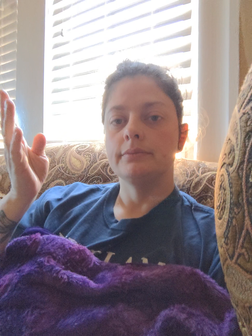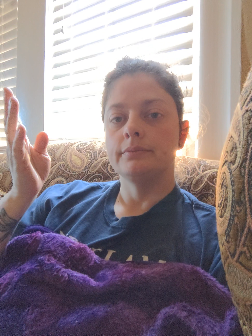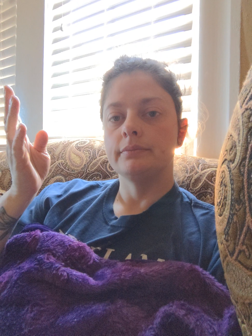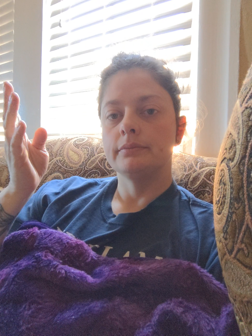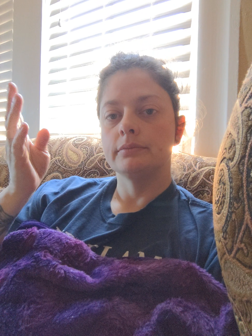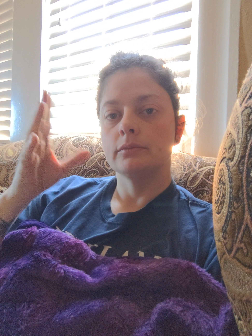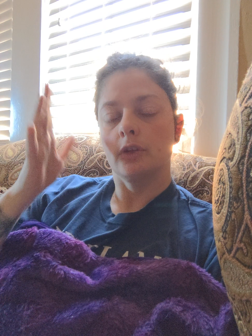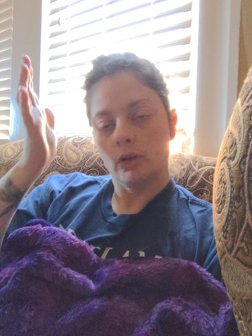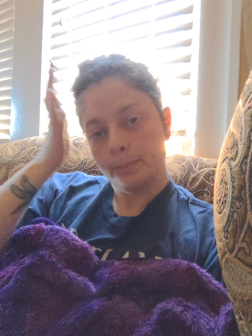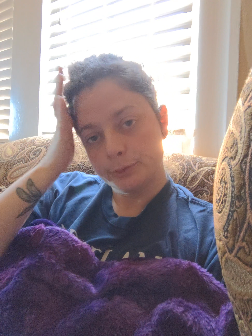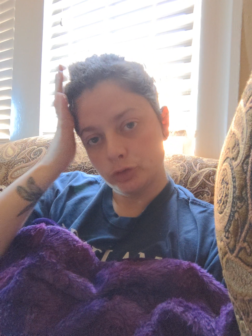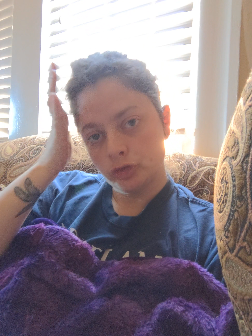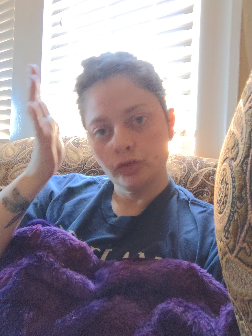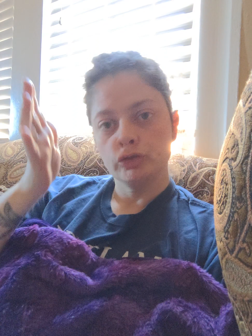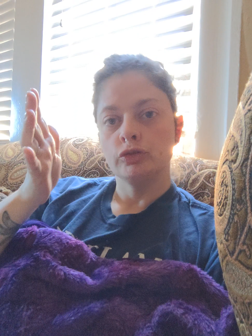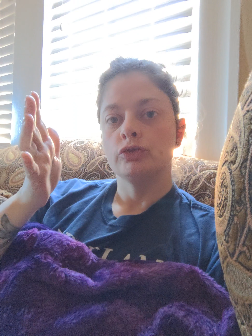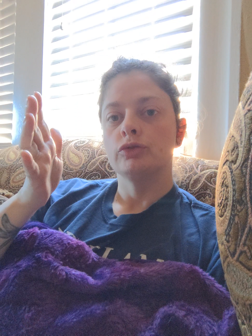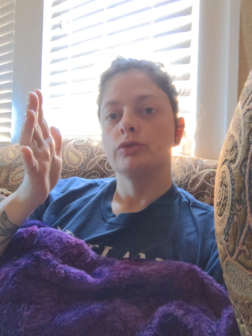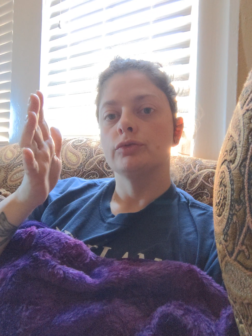garbage